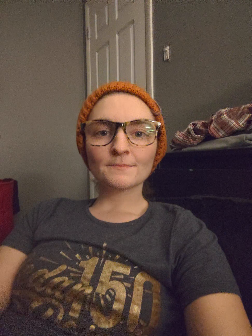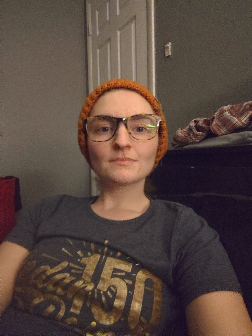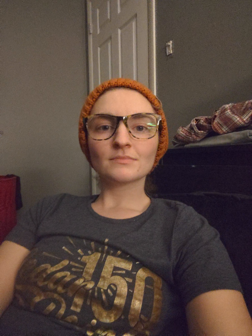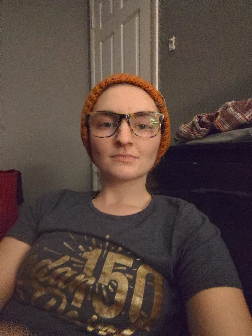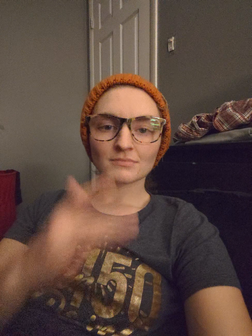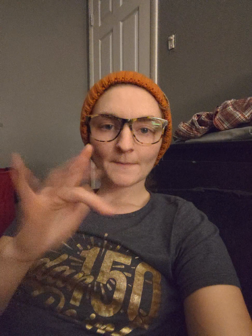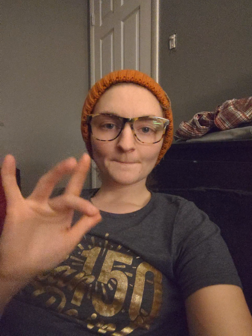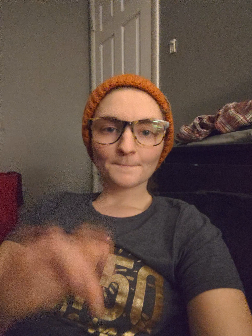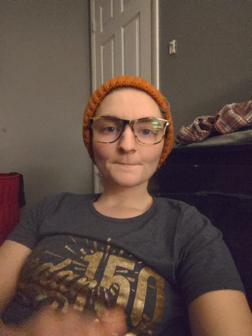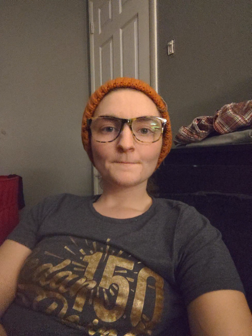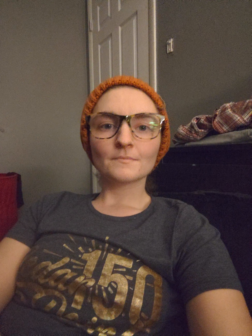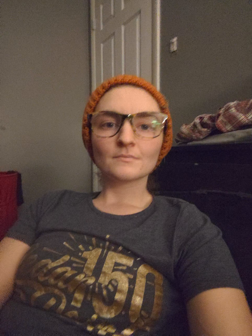empty